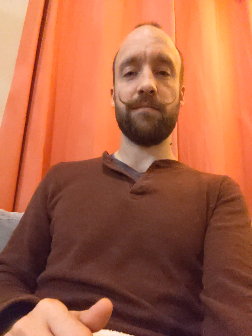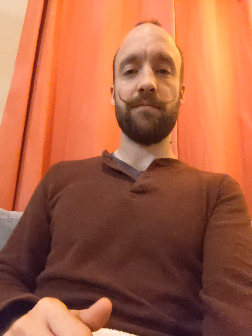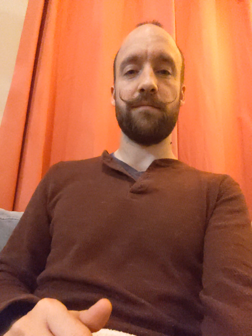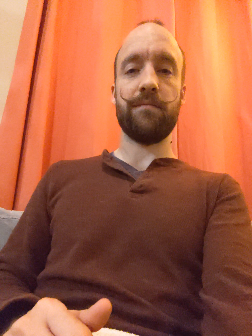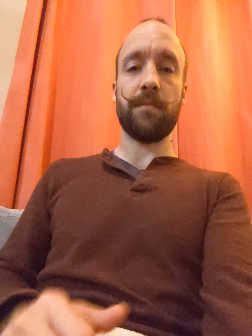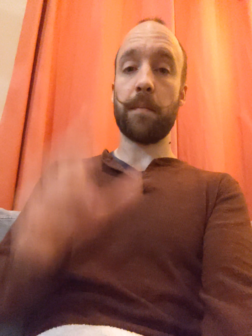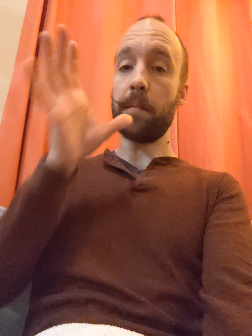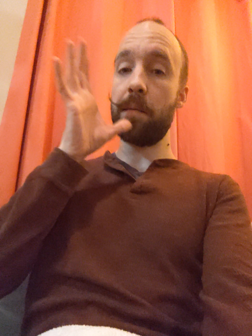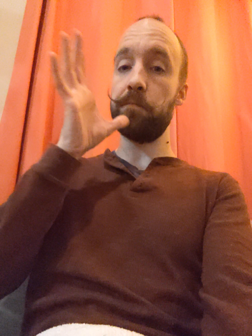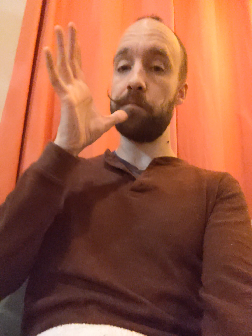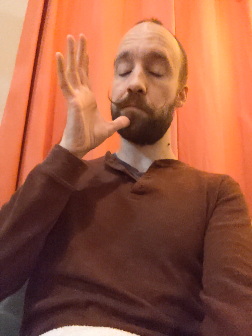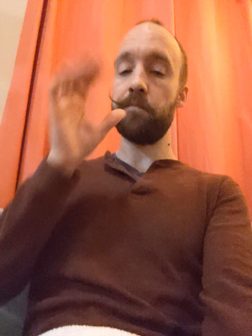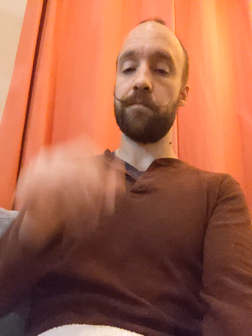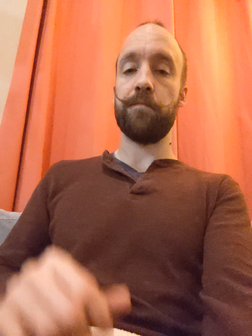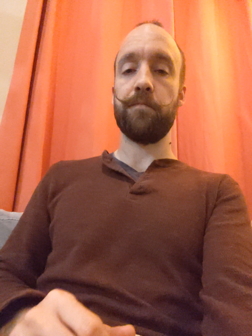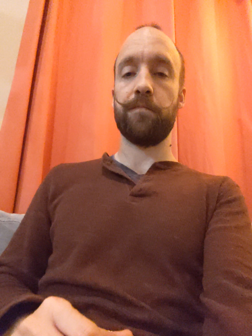mom